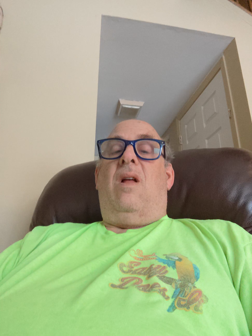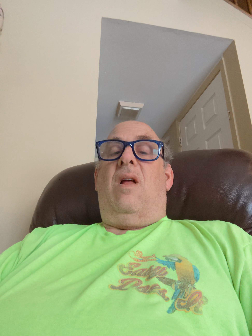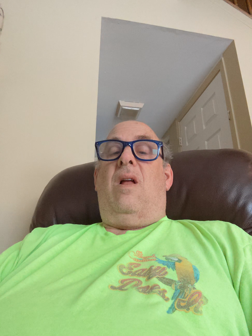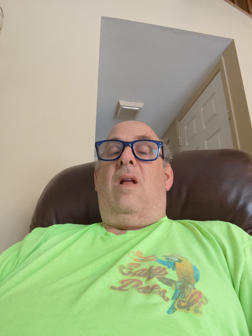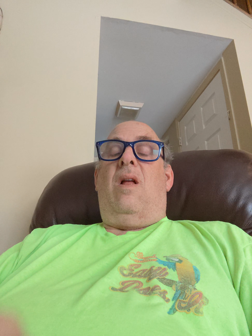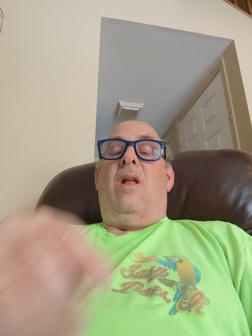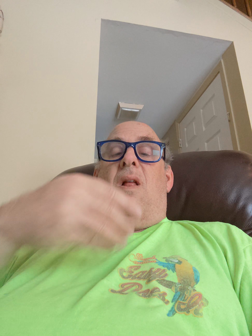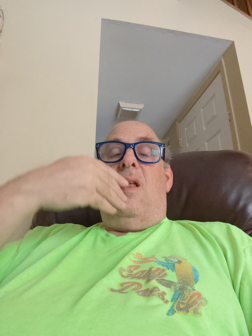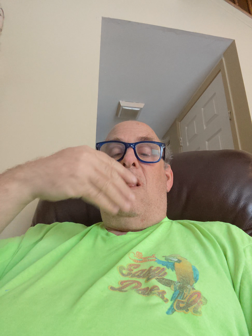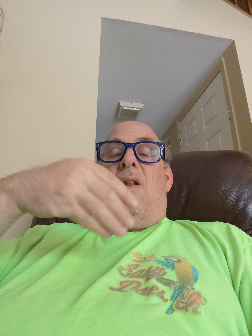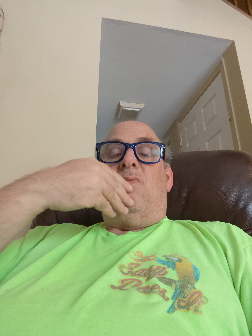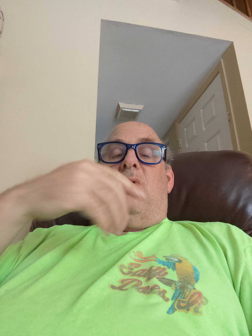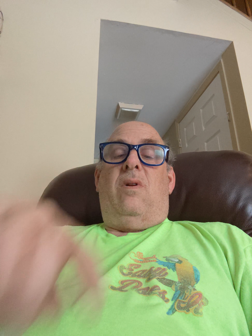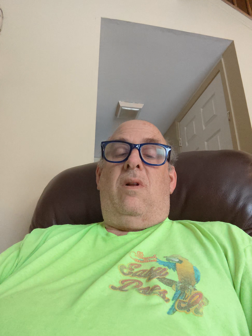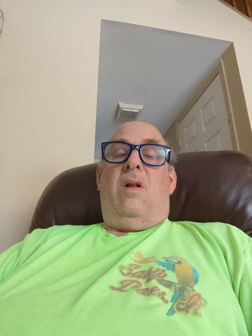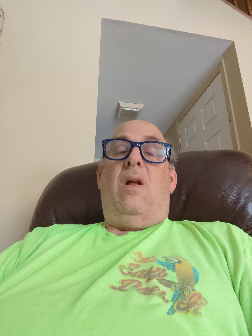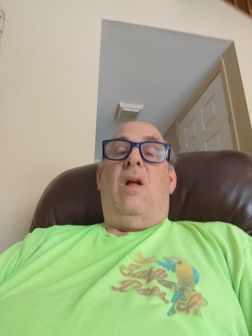cereal